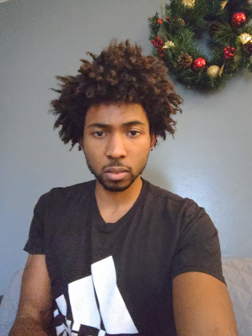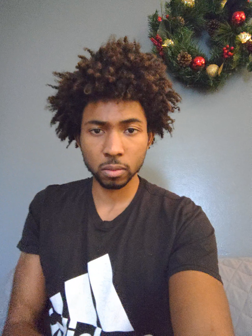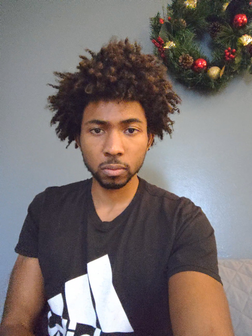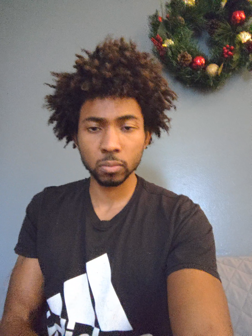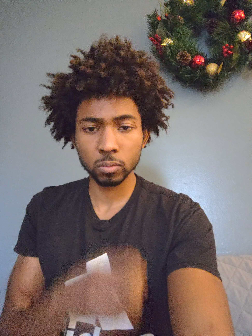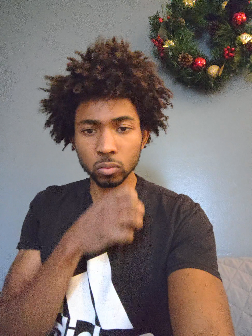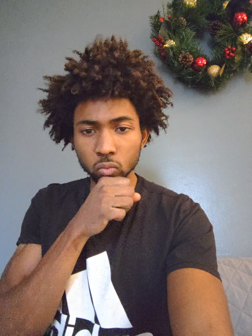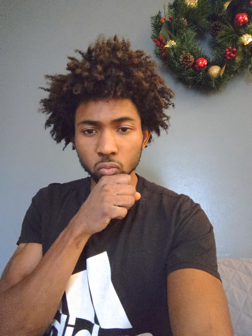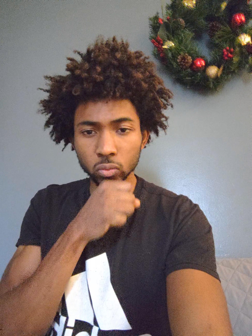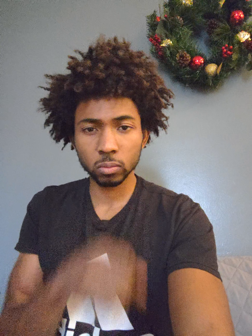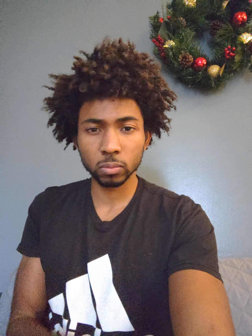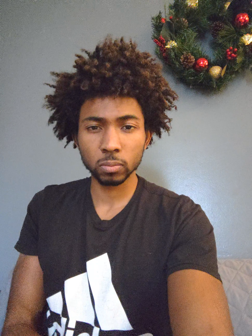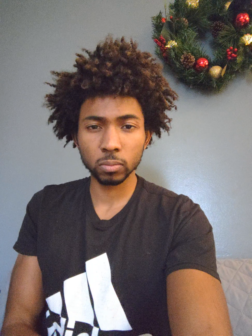orange